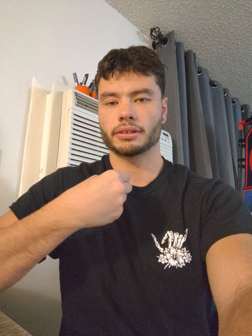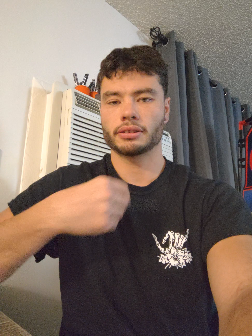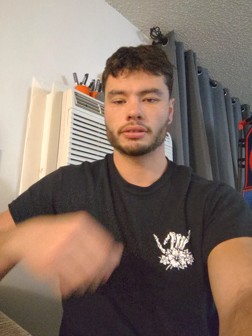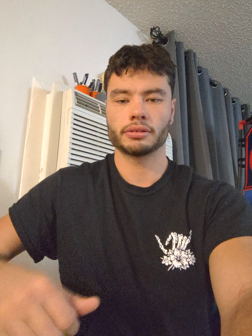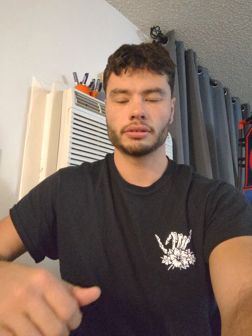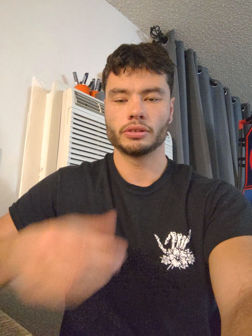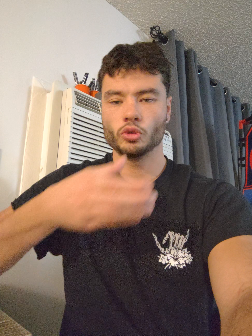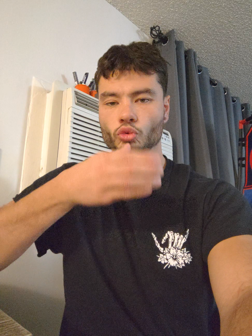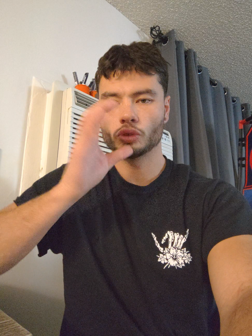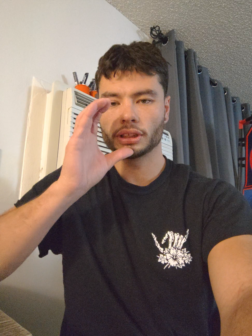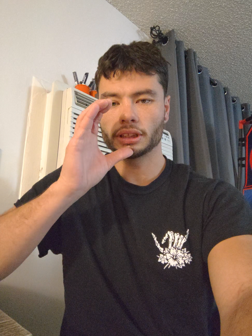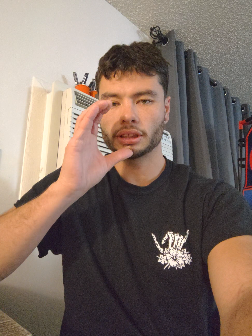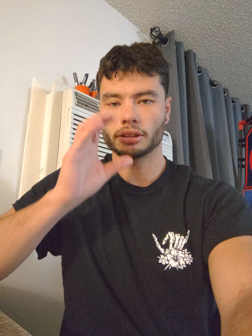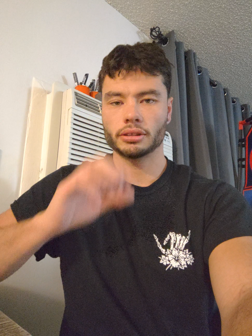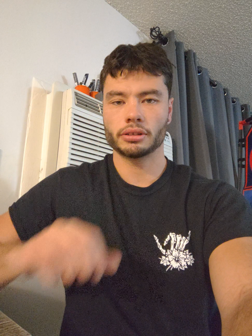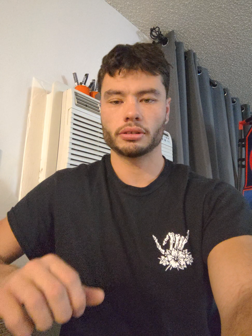drink